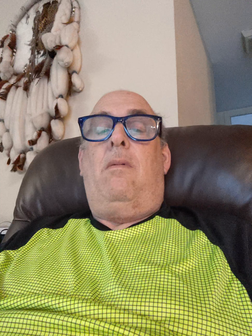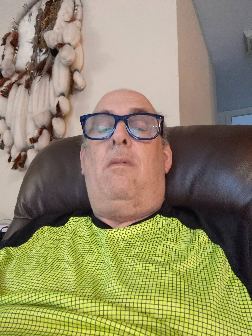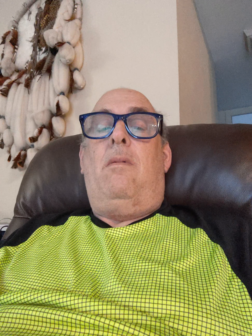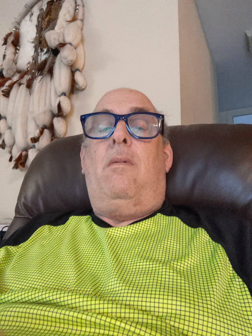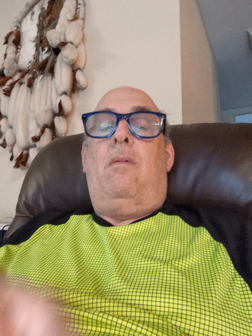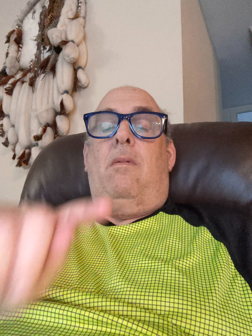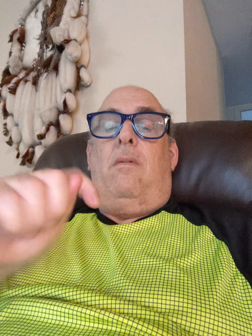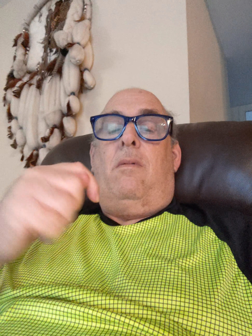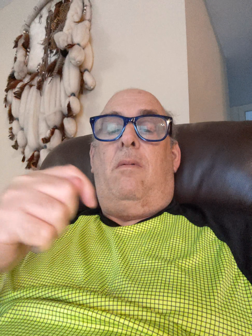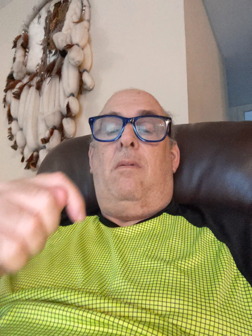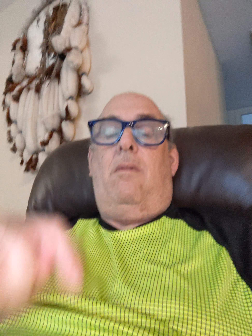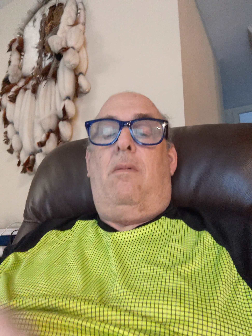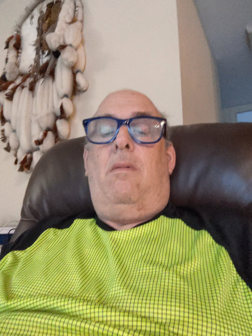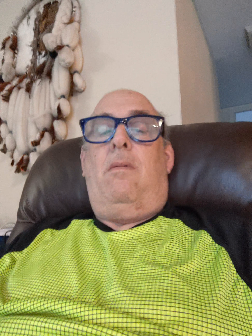toy